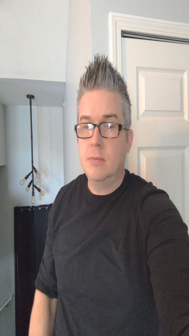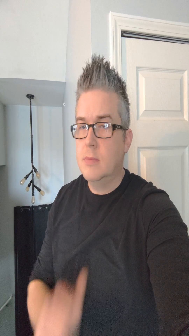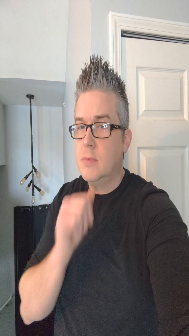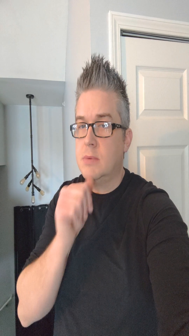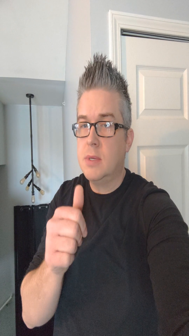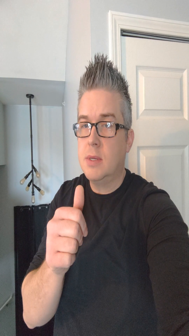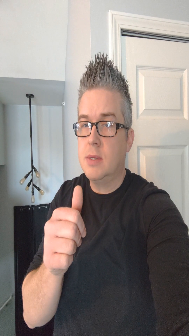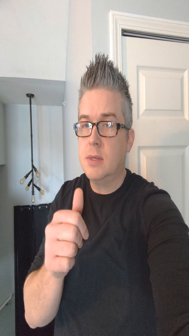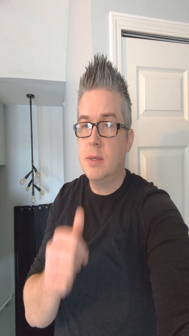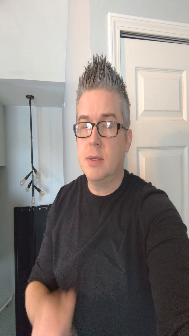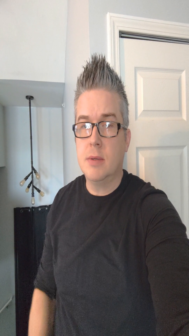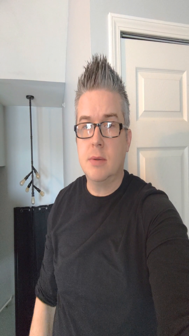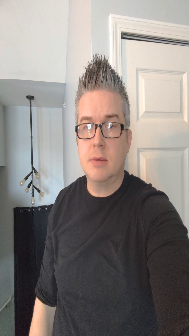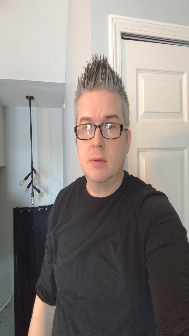not